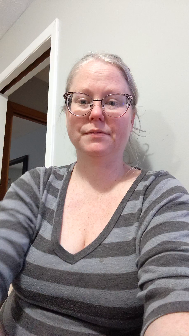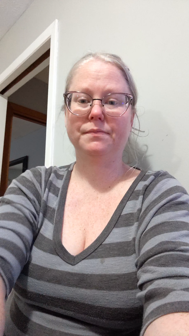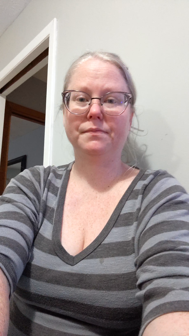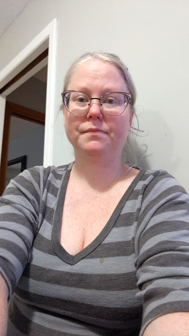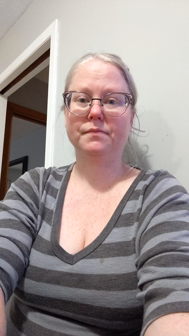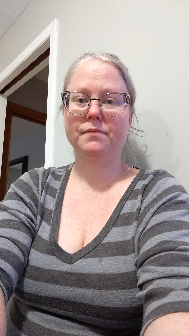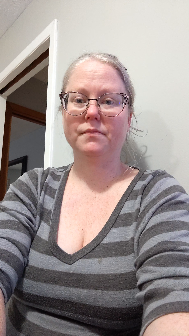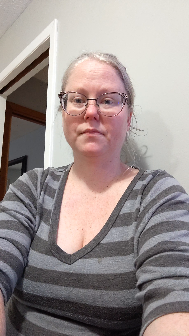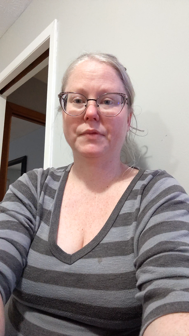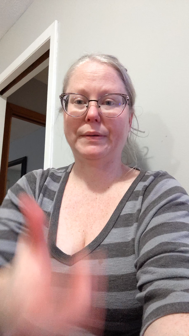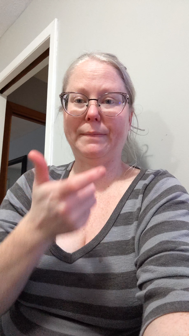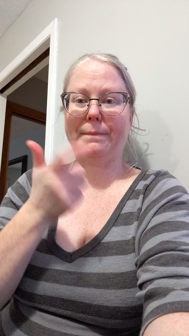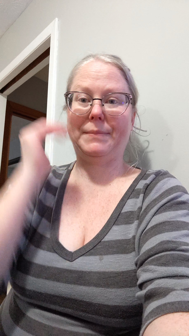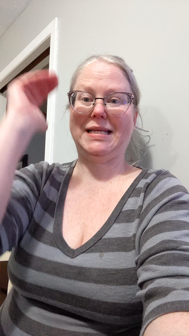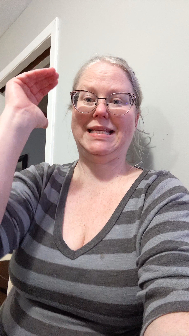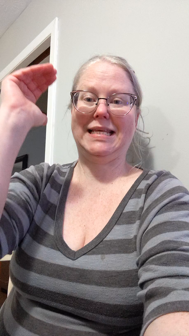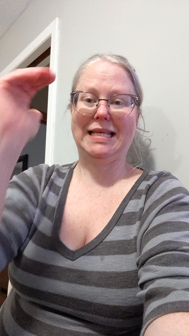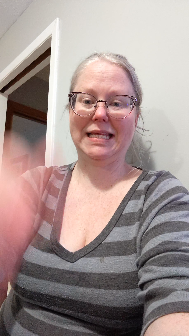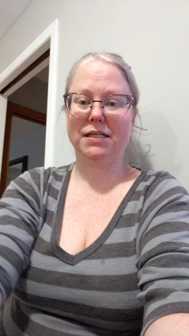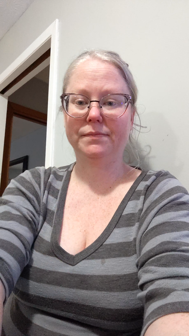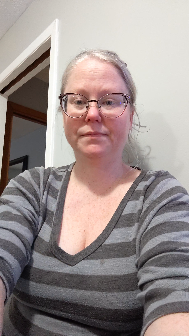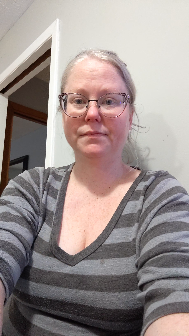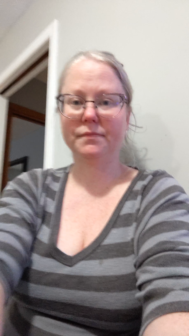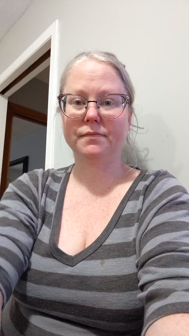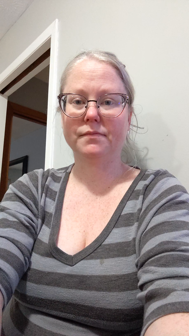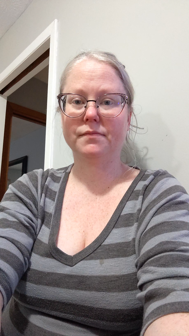big